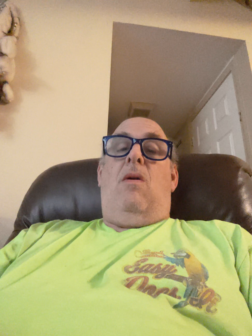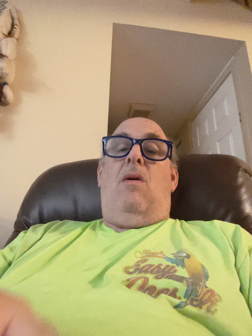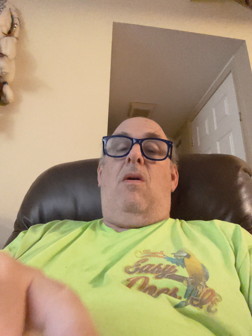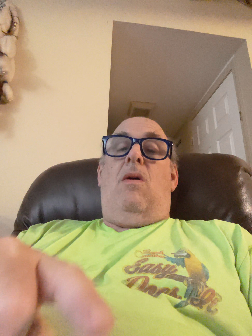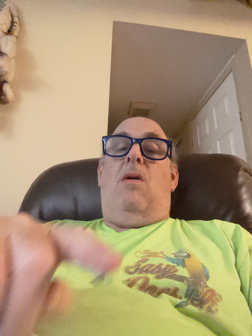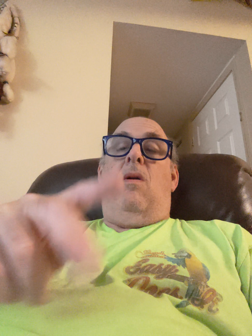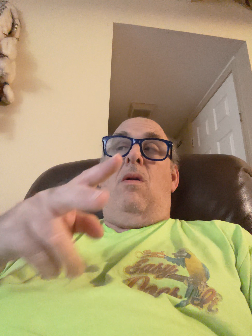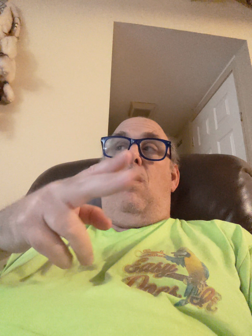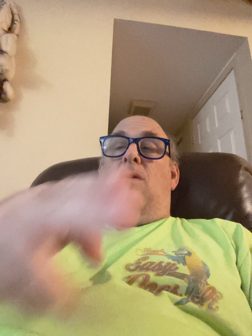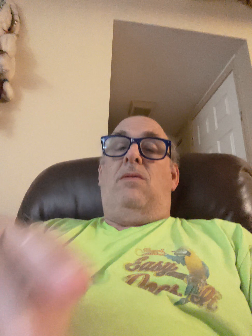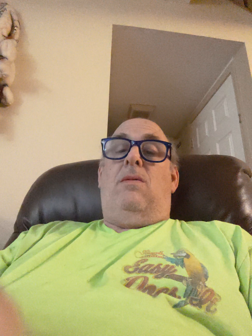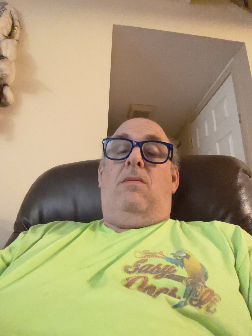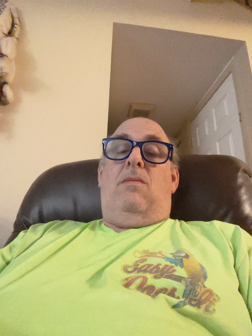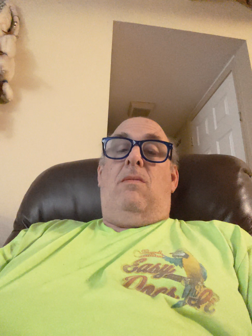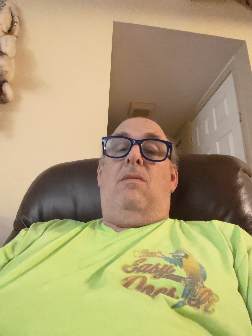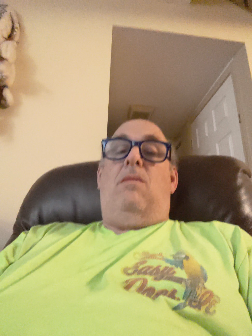cut